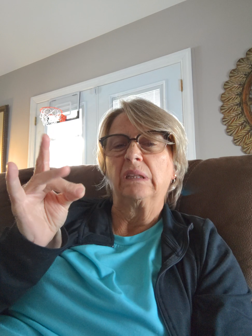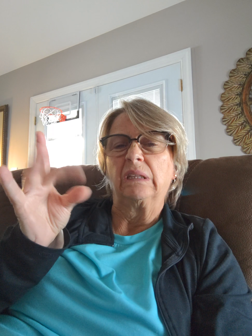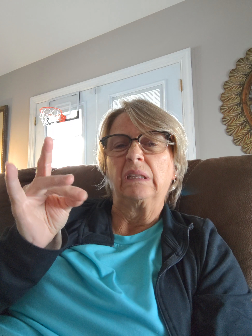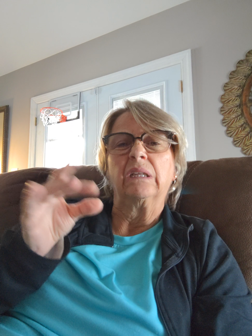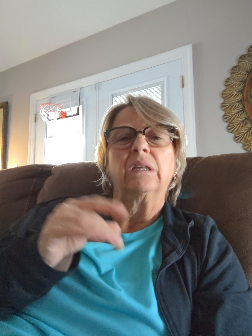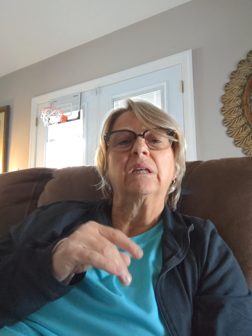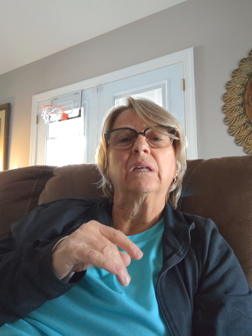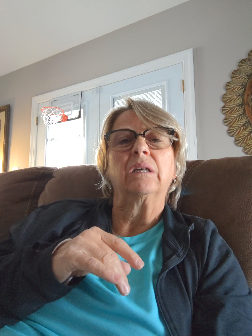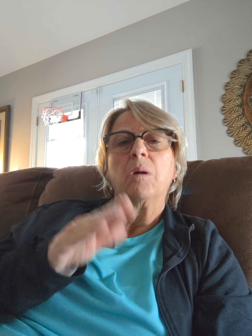sticky